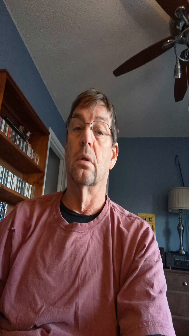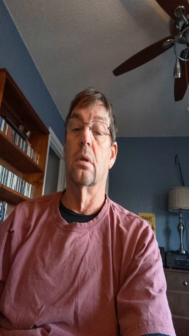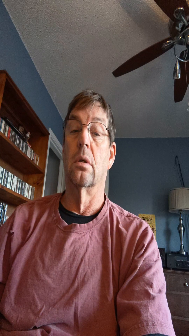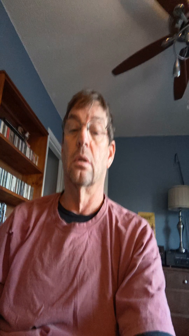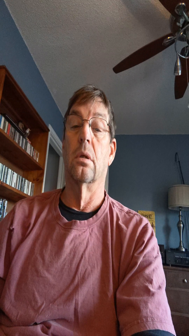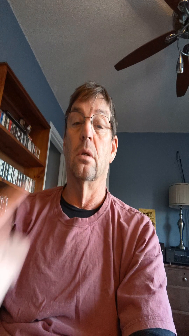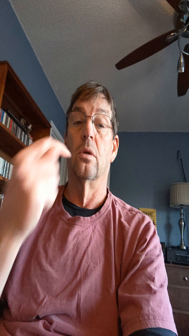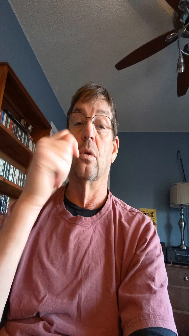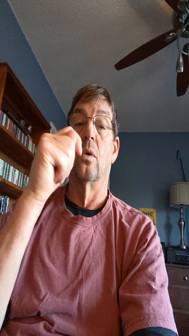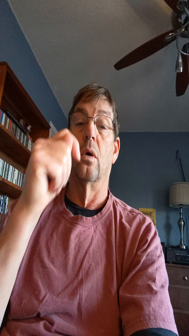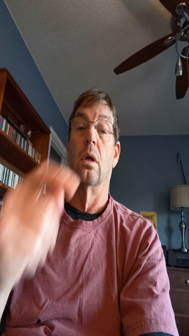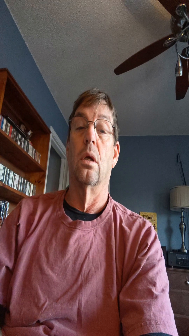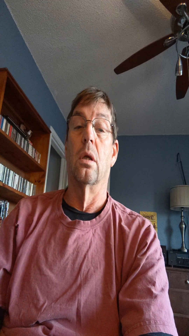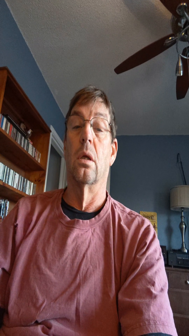toy